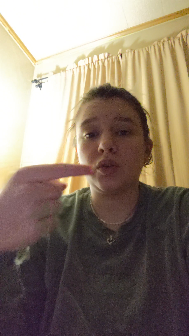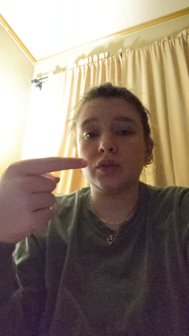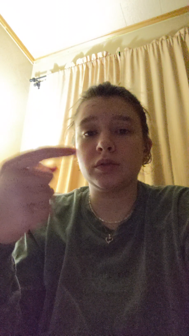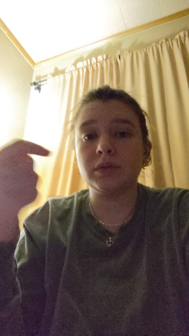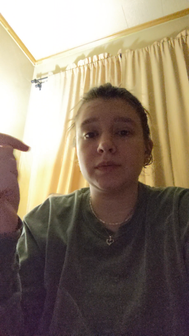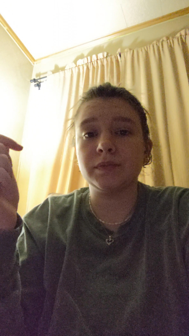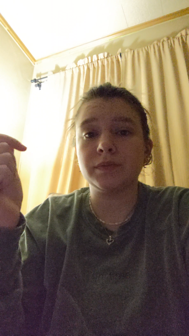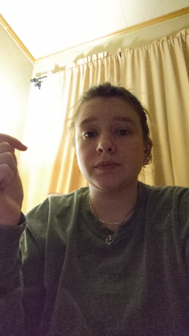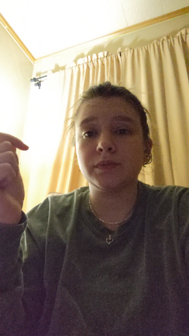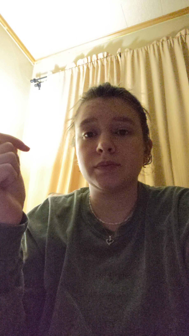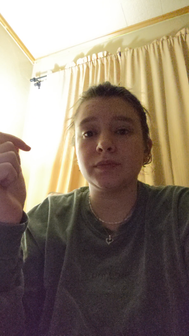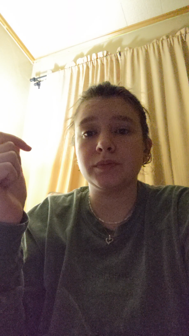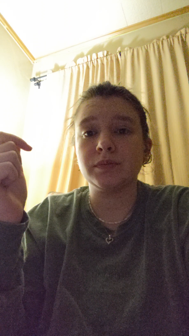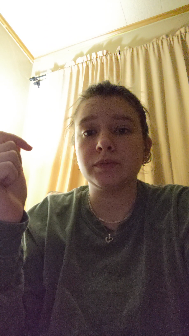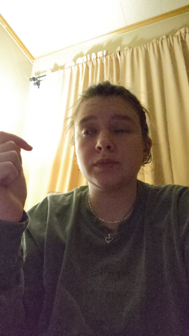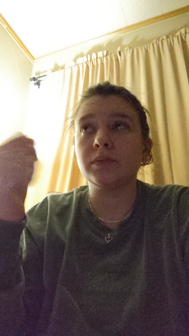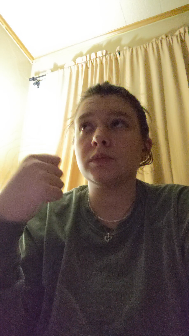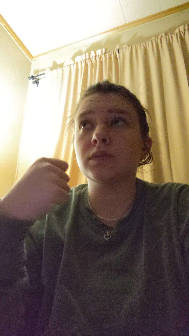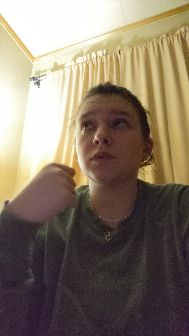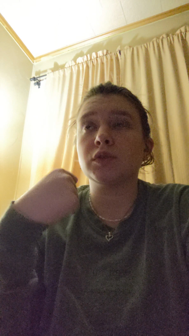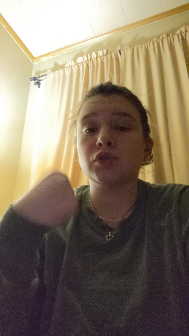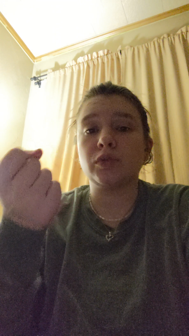drive